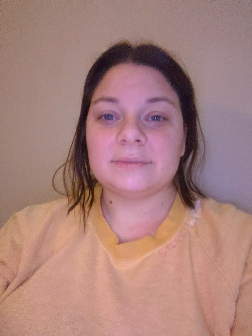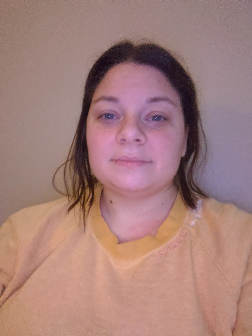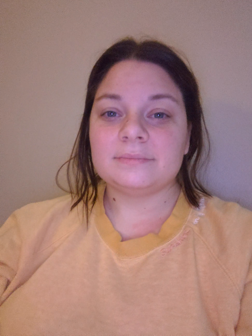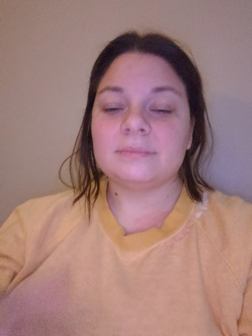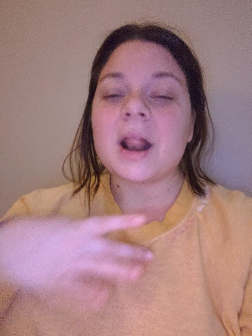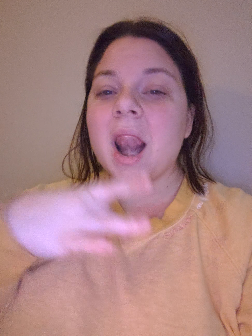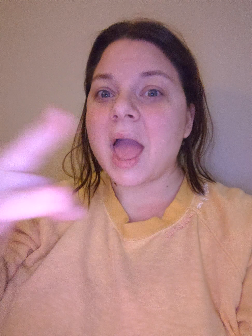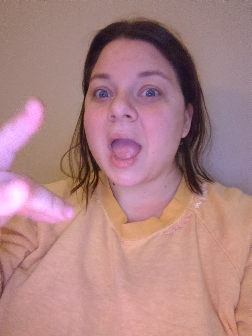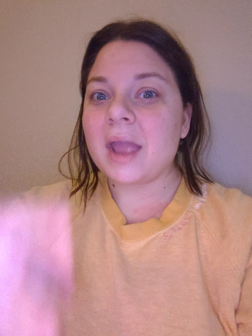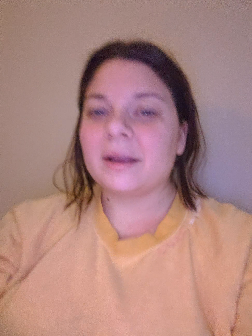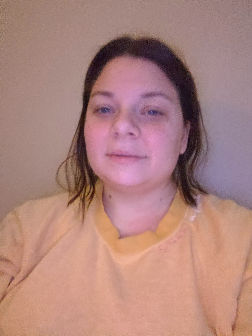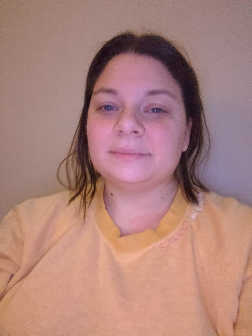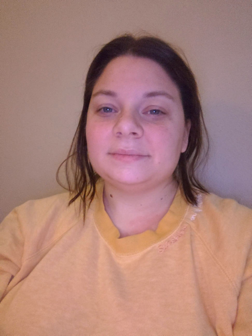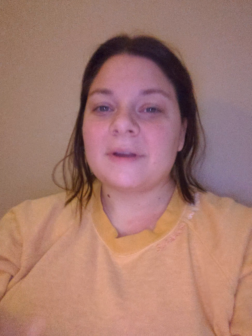like